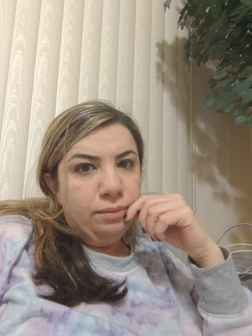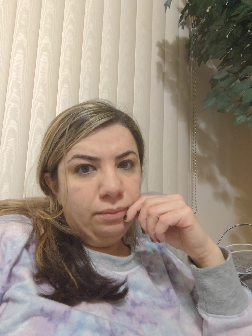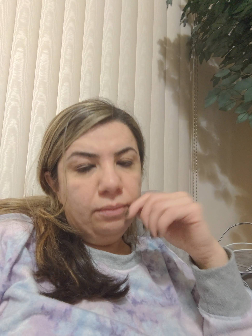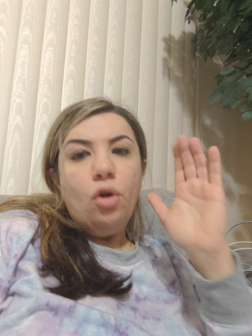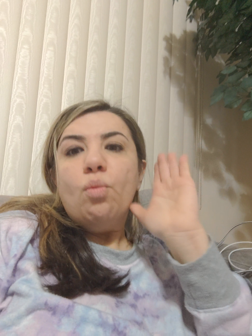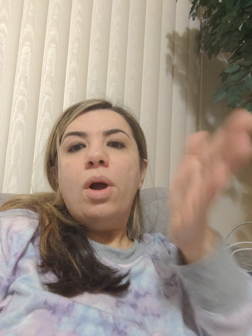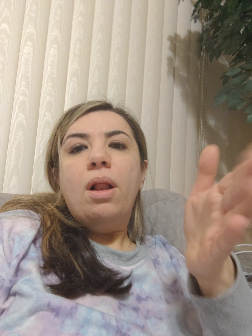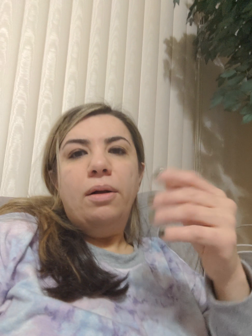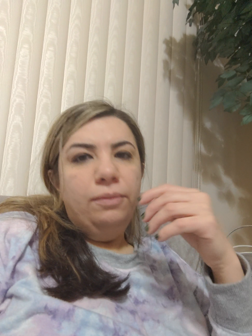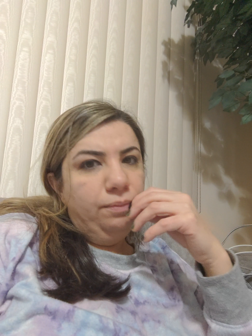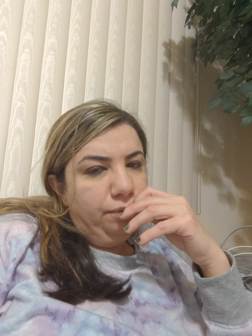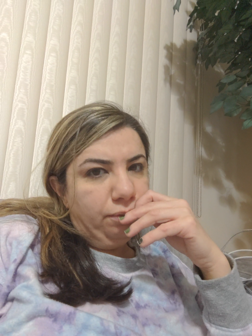will